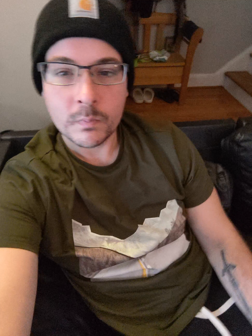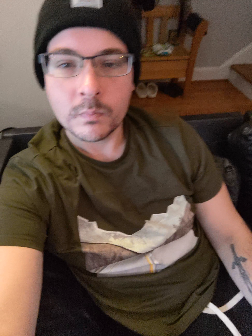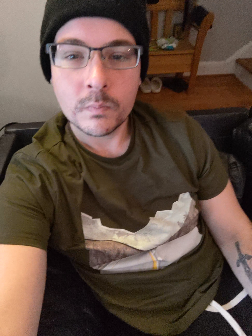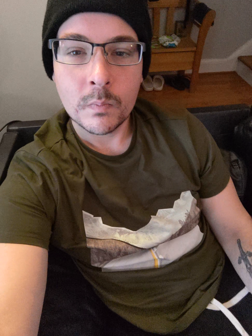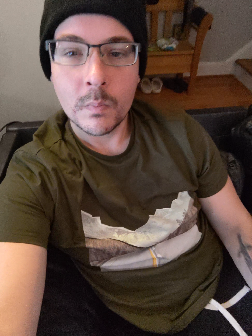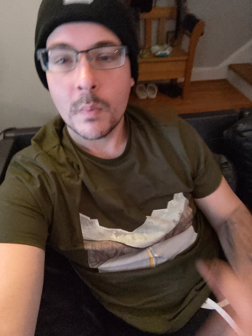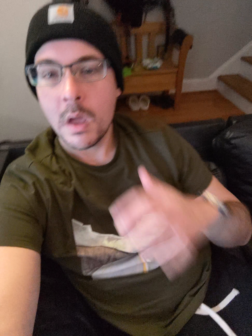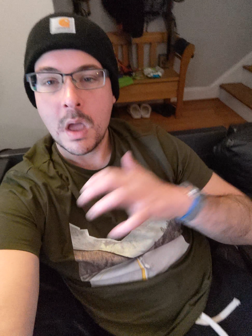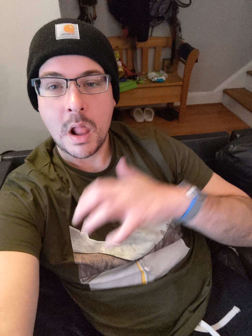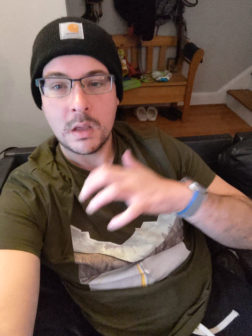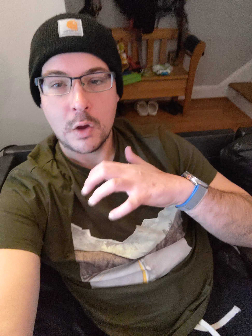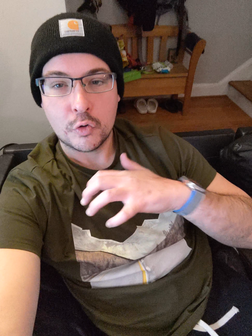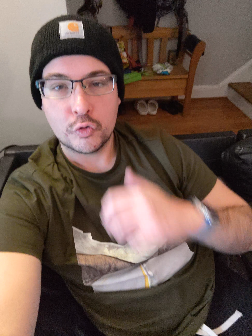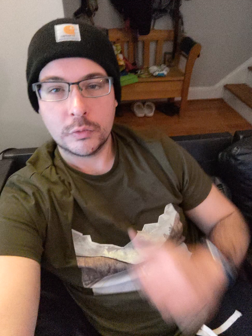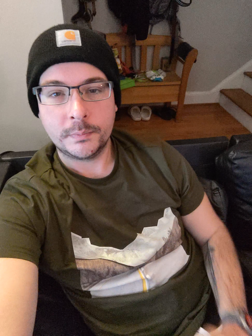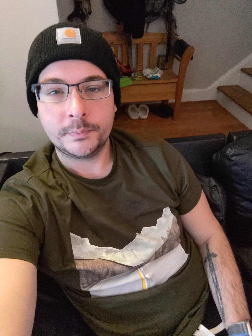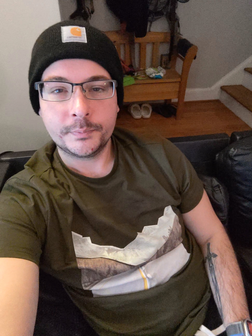alligator